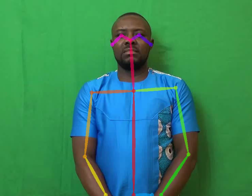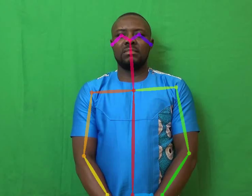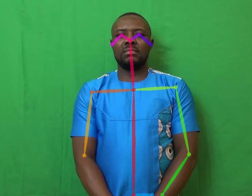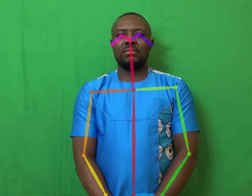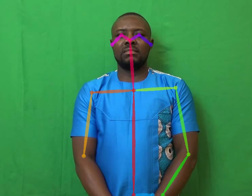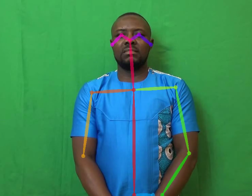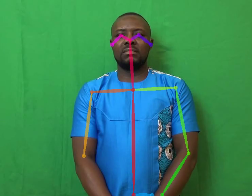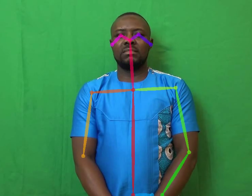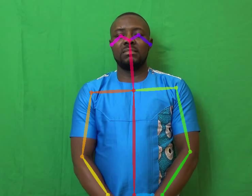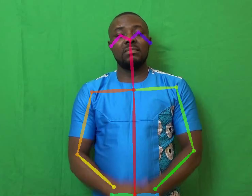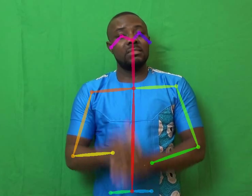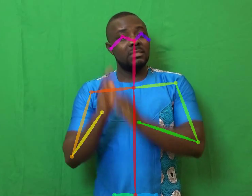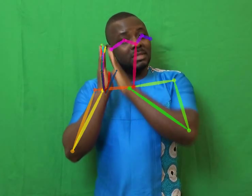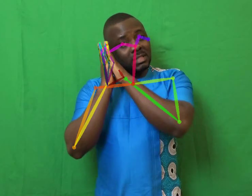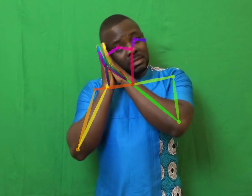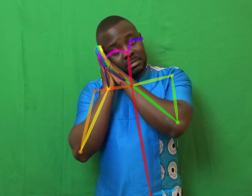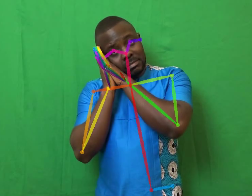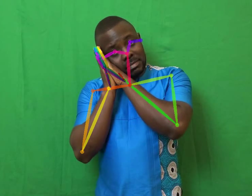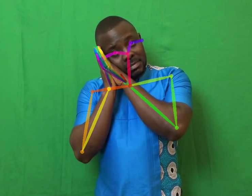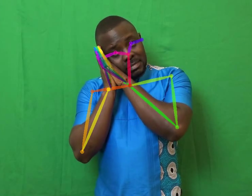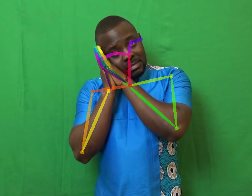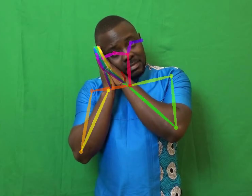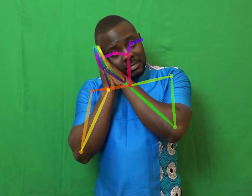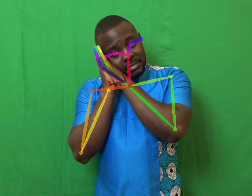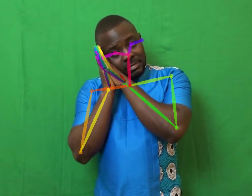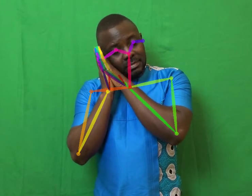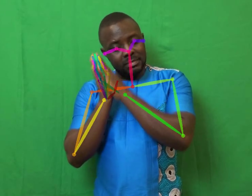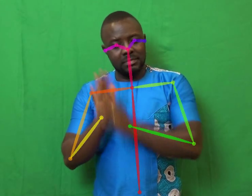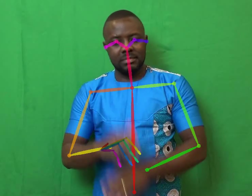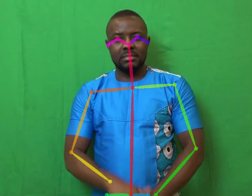bed